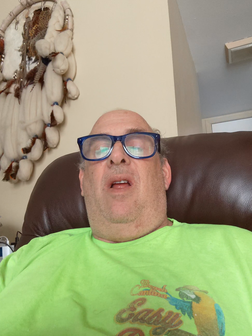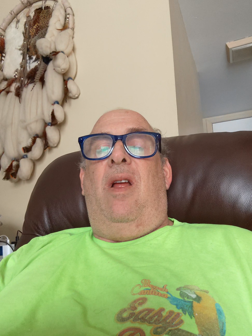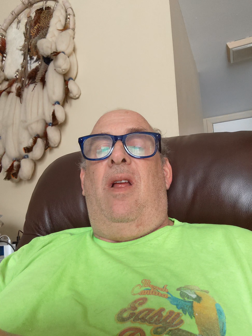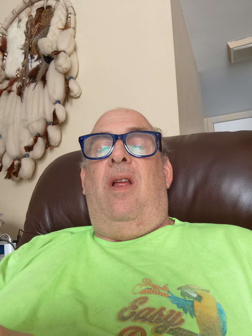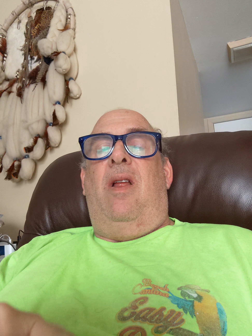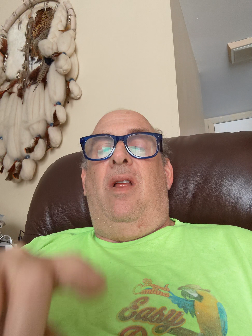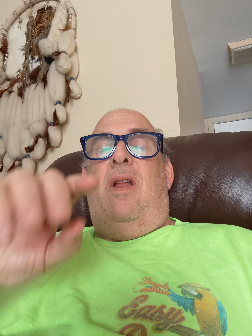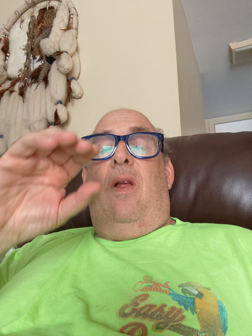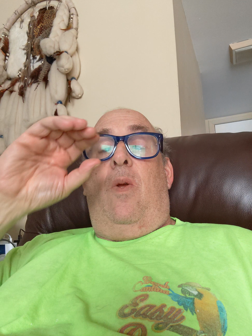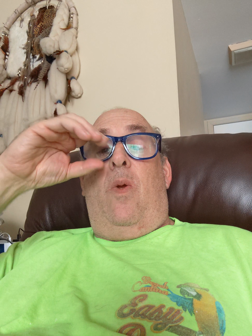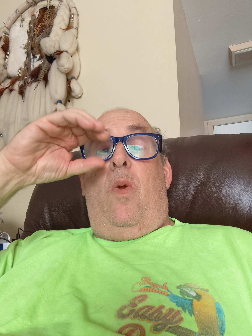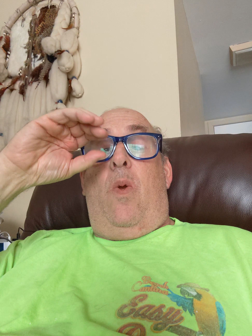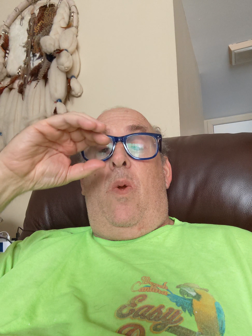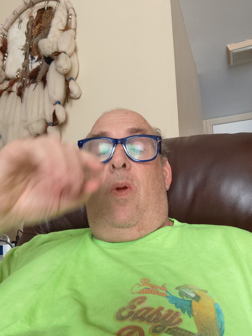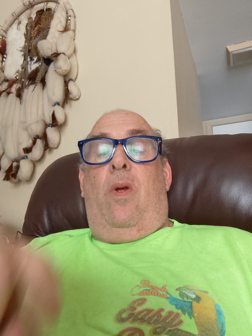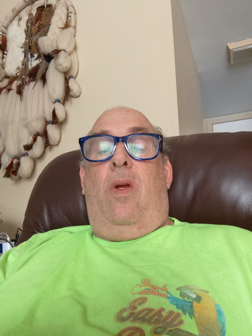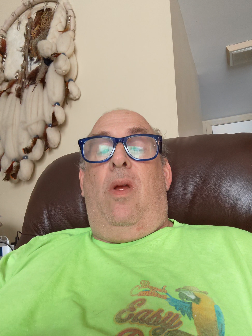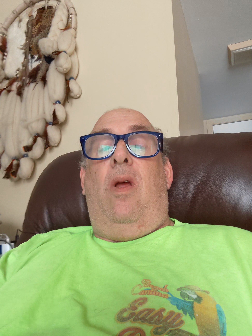owl